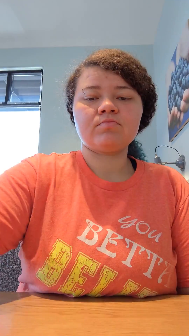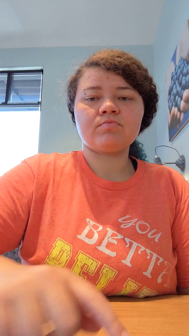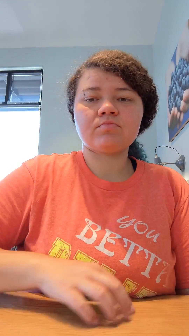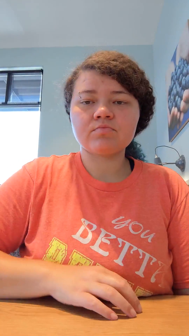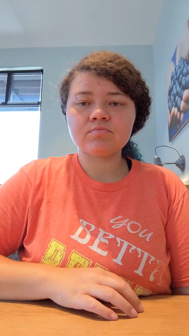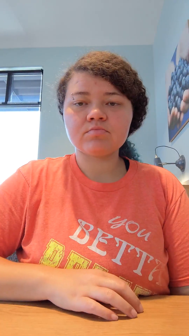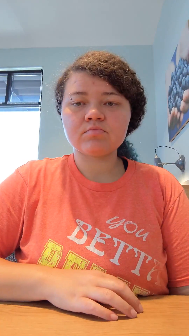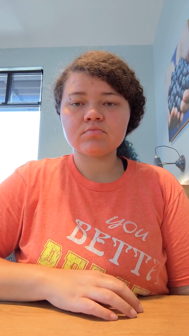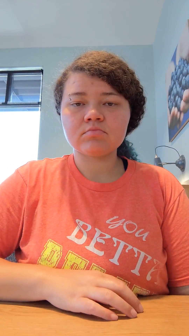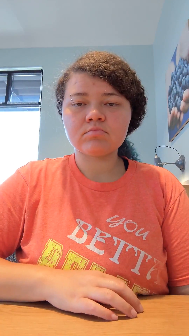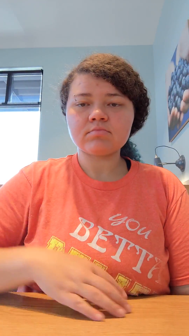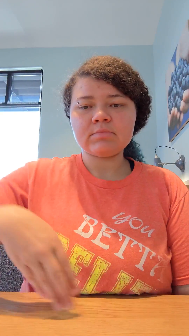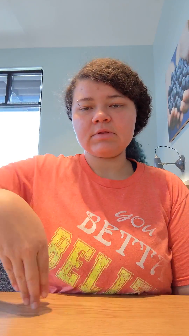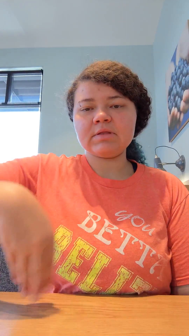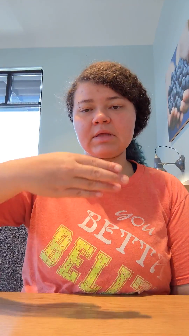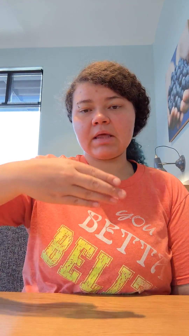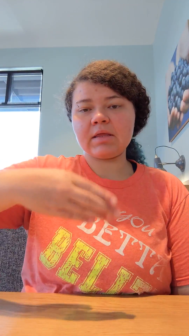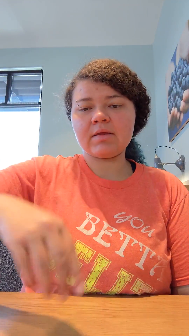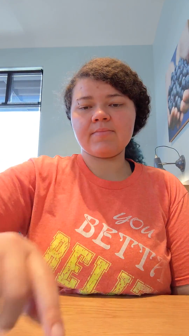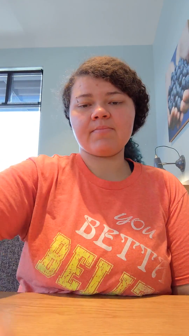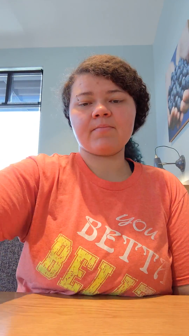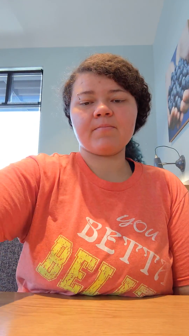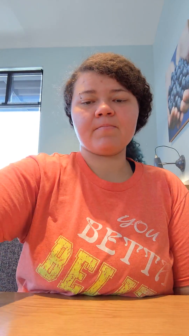kick